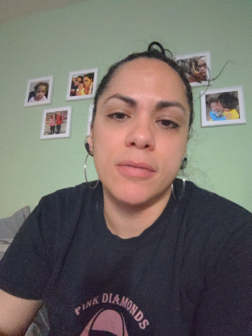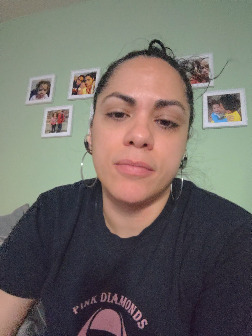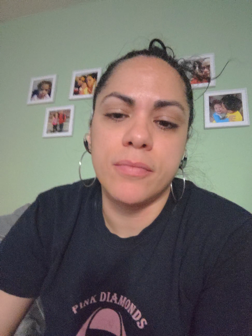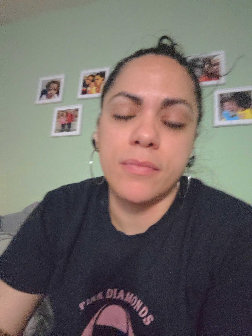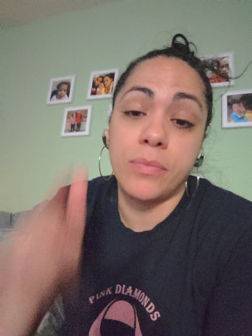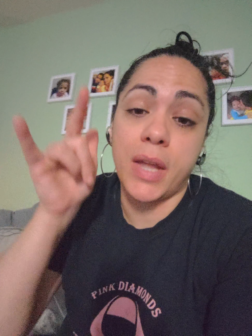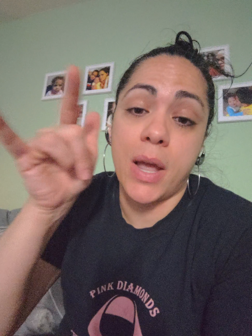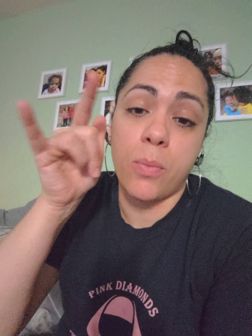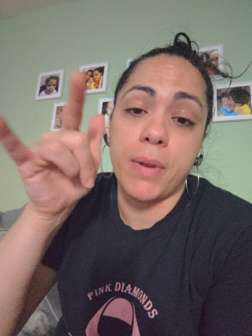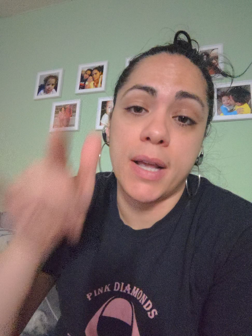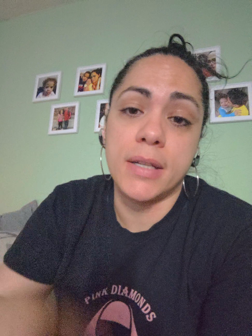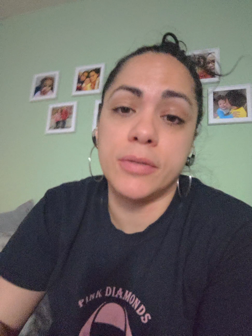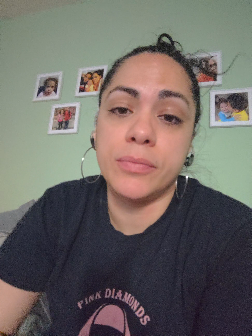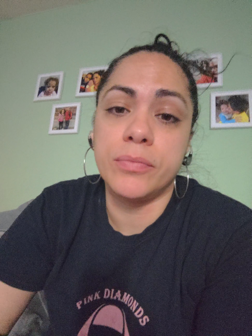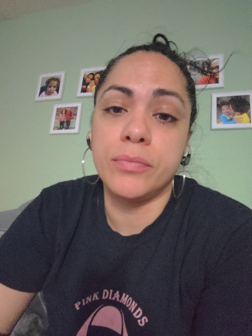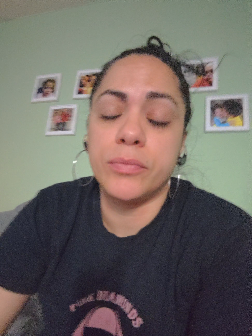airplane